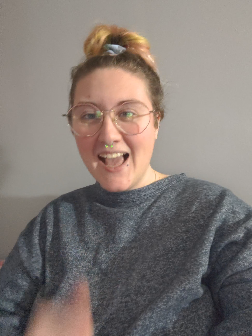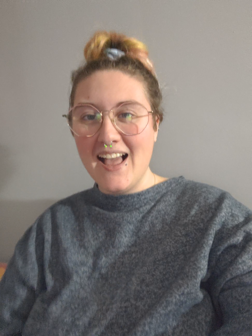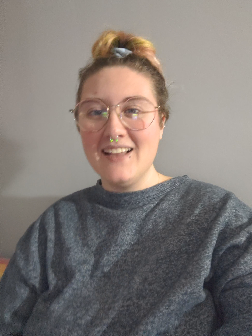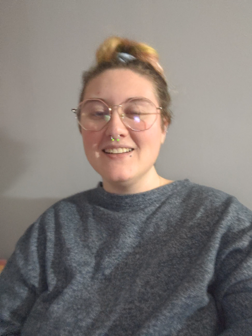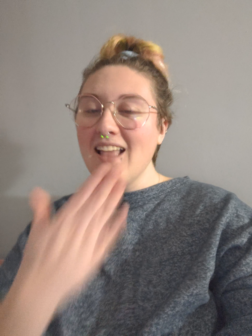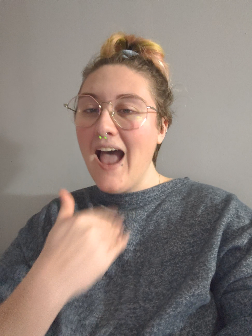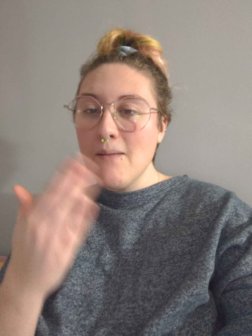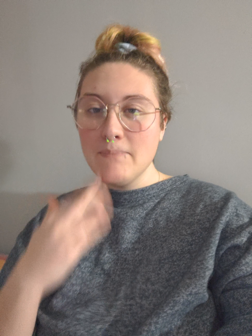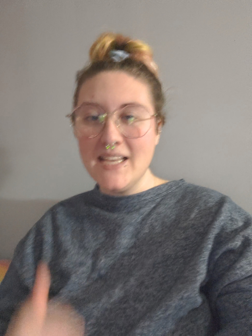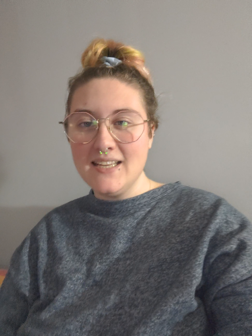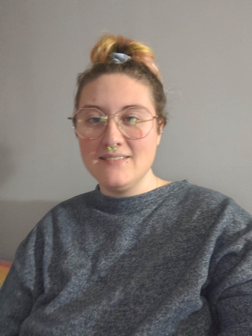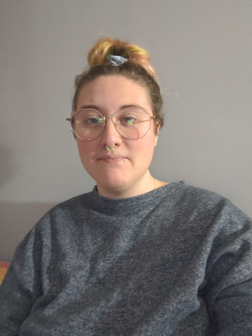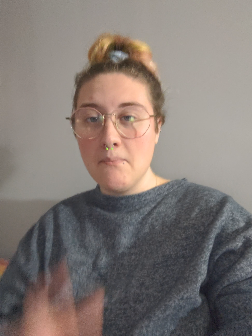napkin